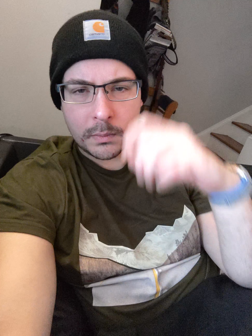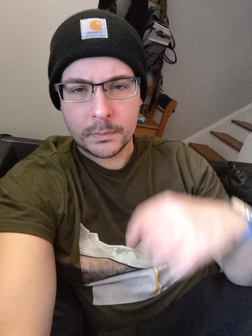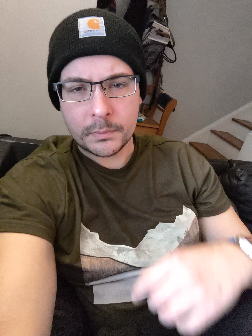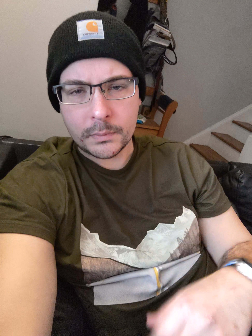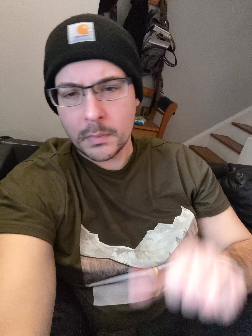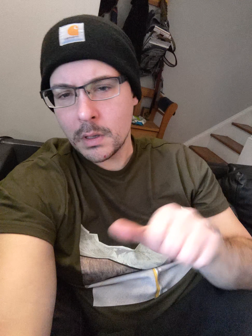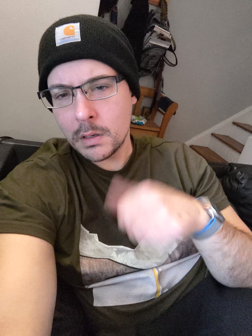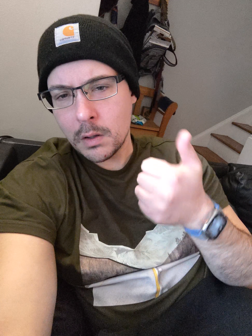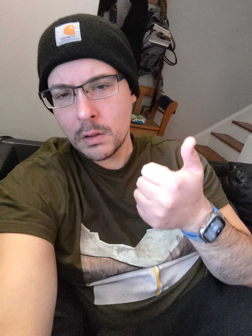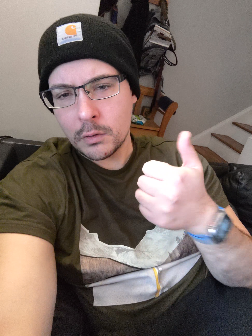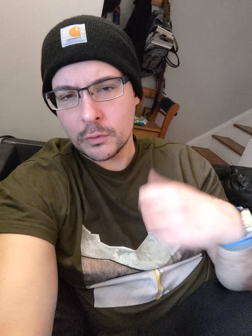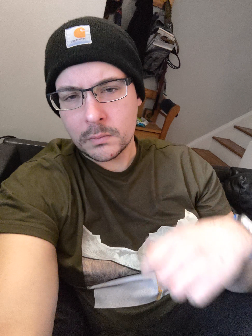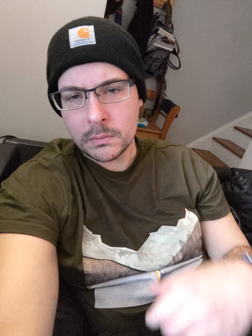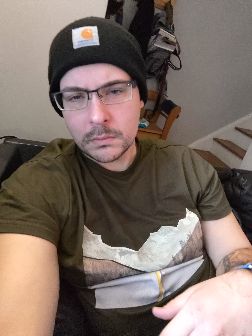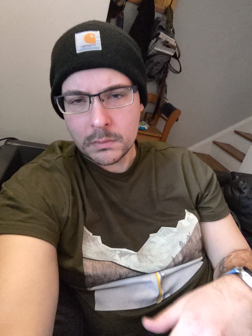another